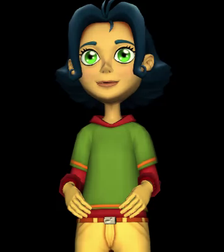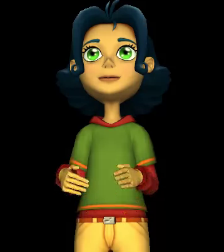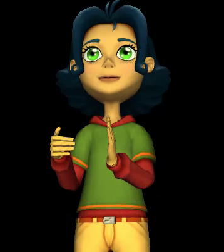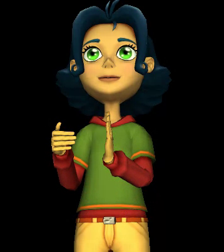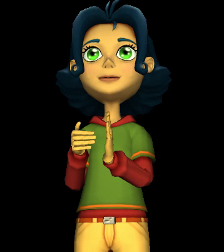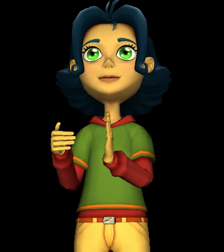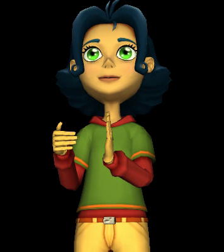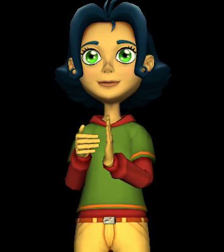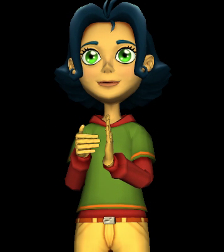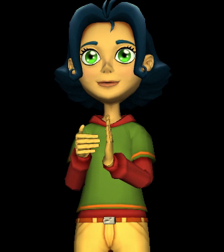مرة أخرى